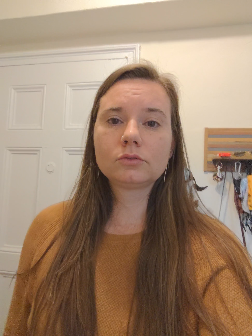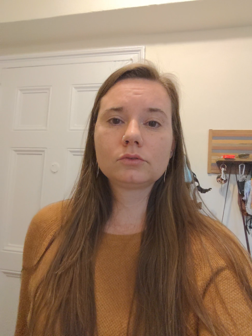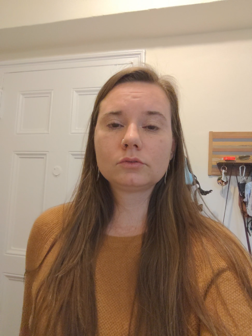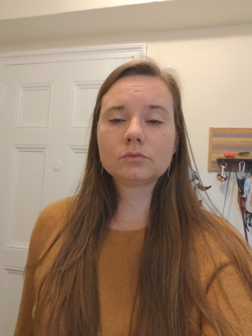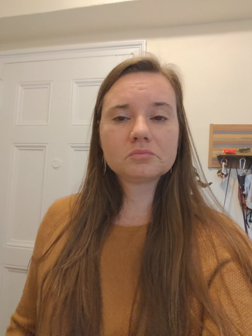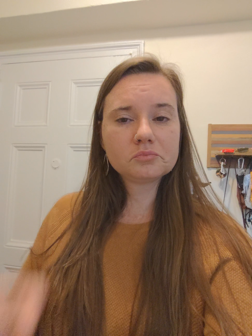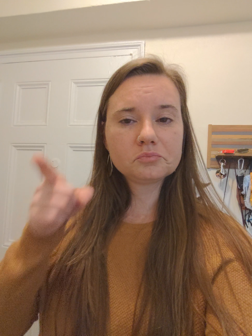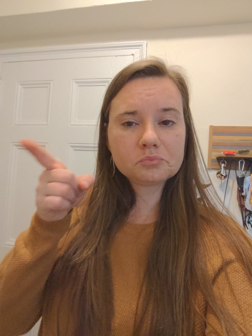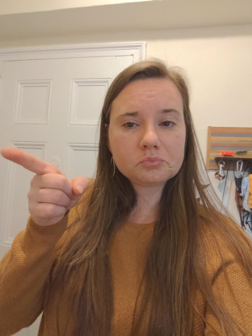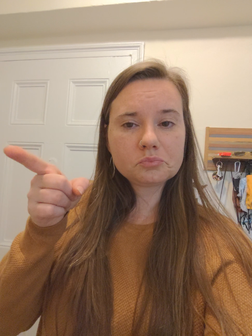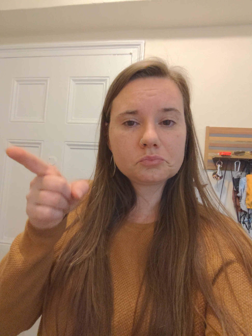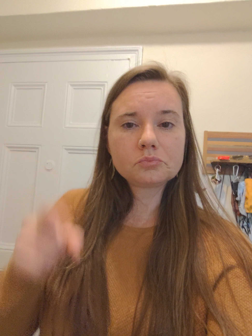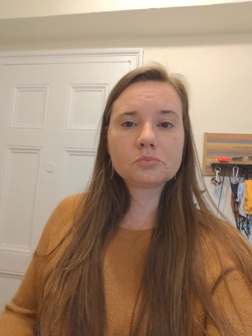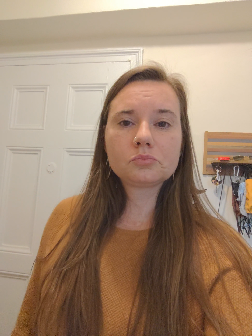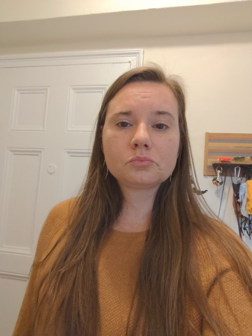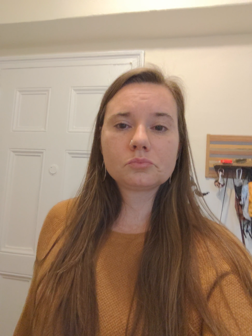he/she/it